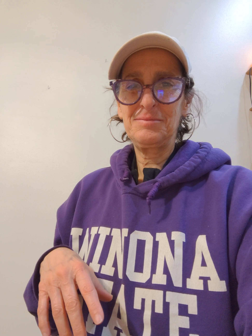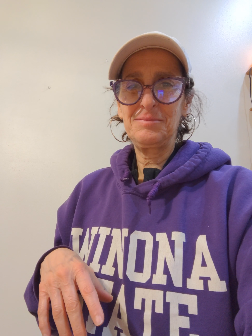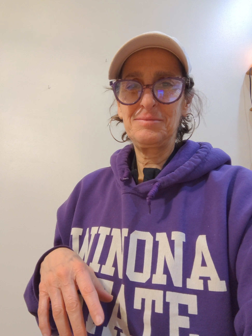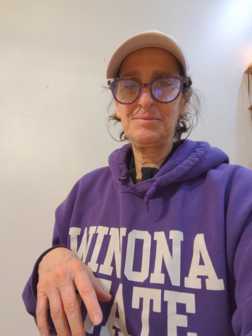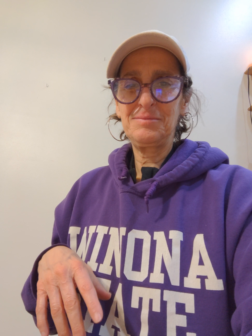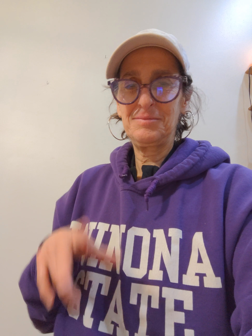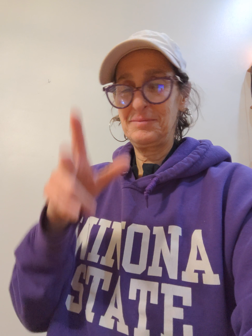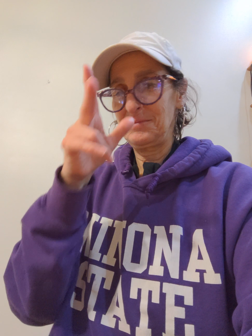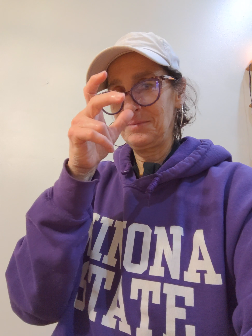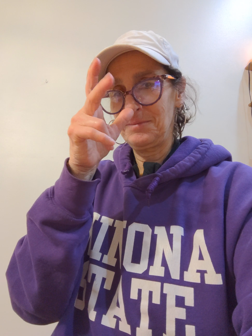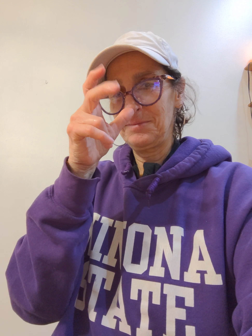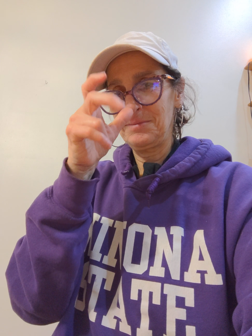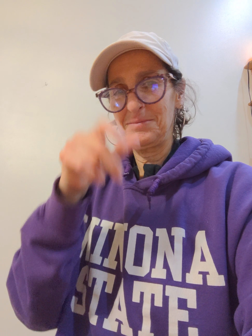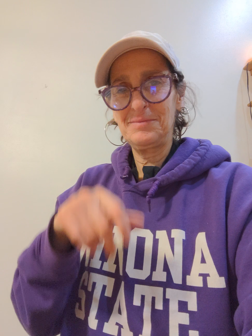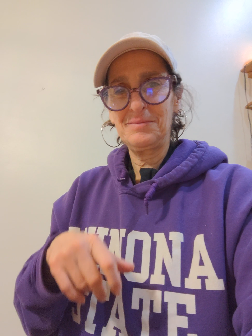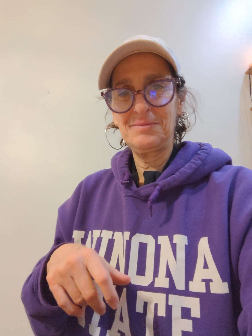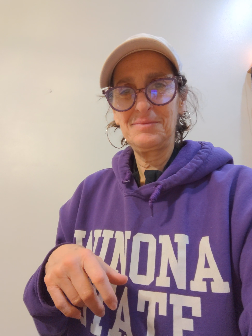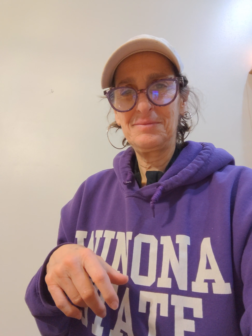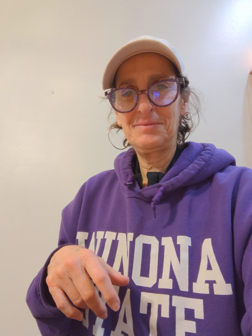bug